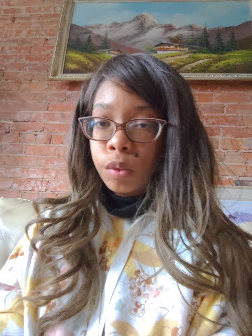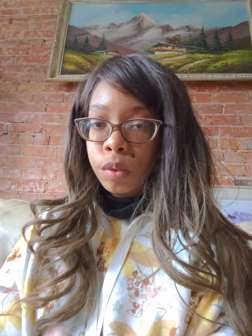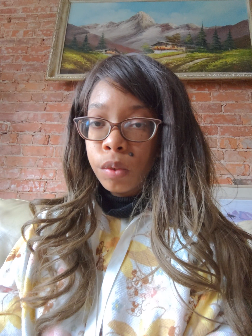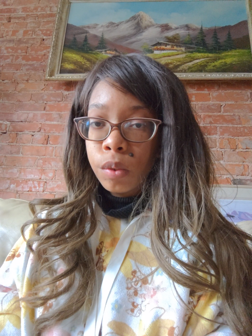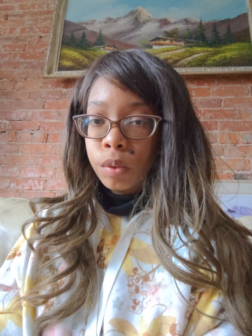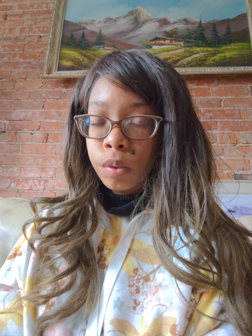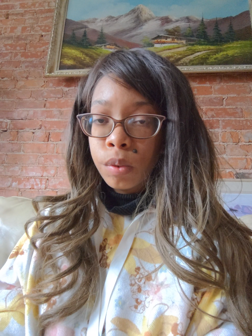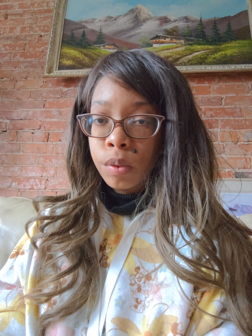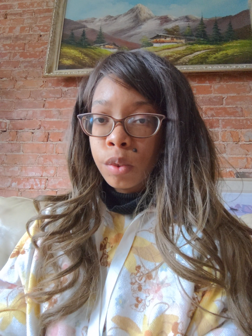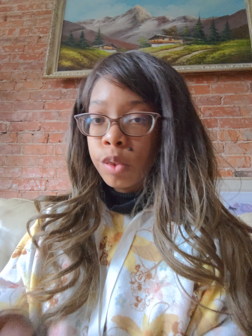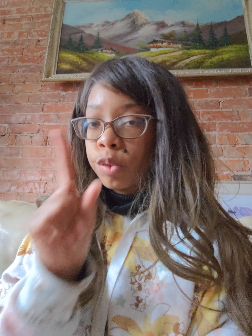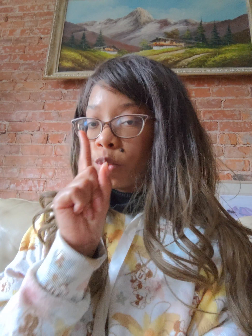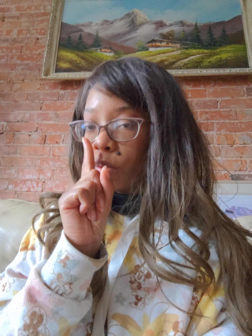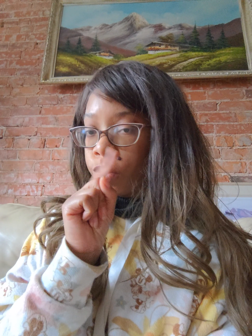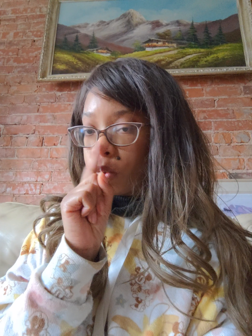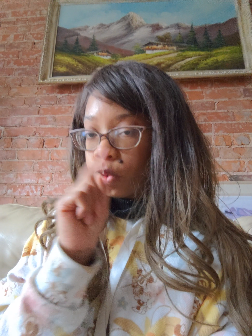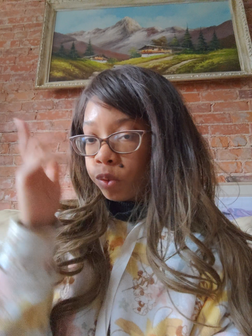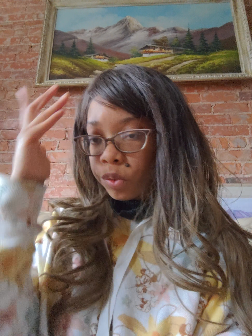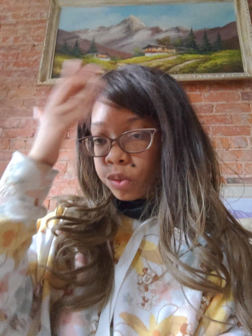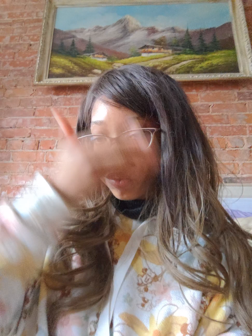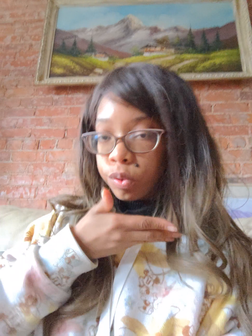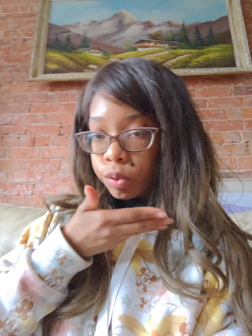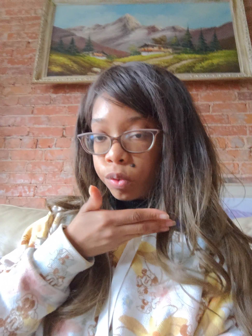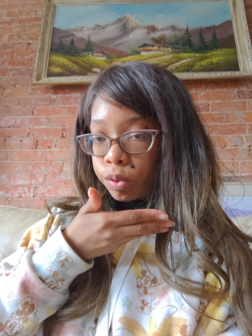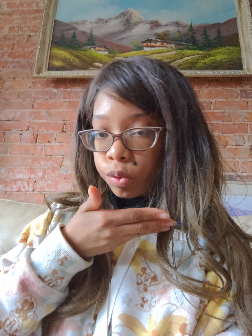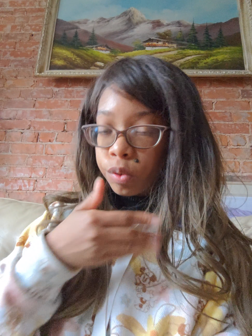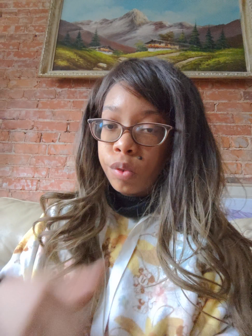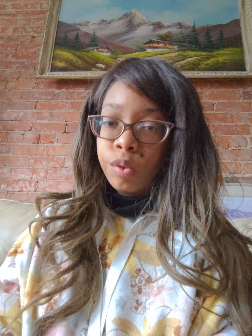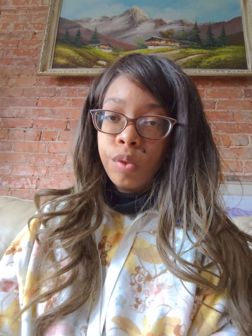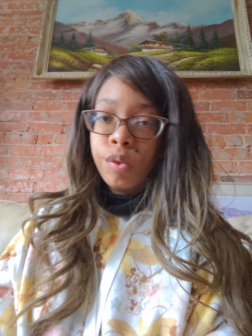pretend